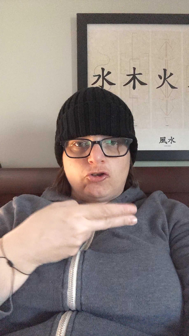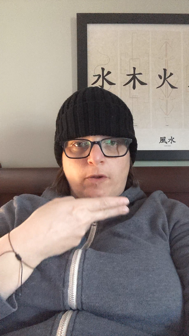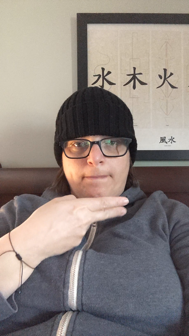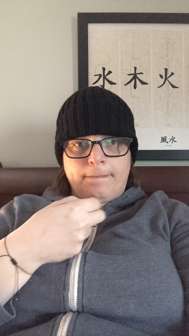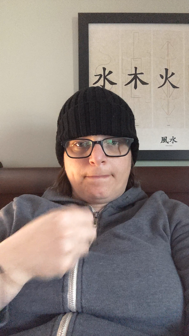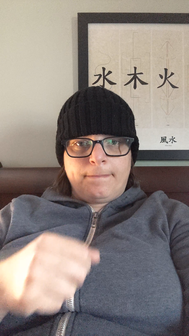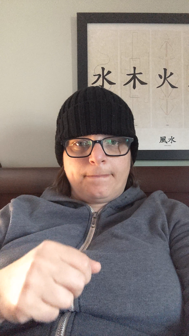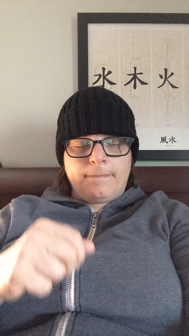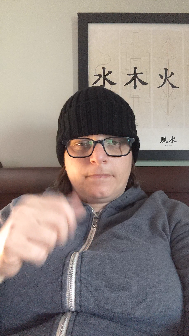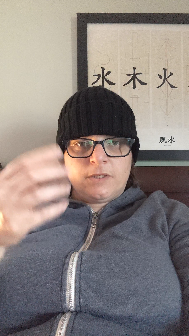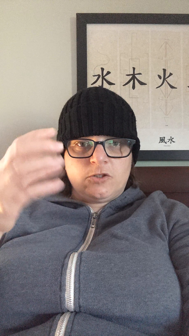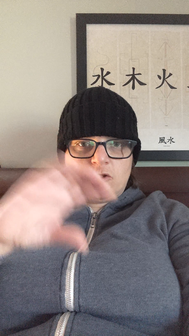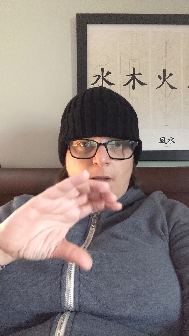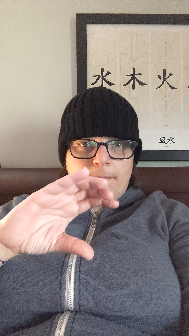dump